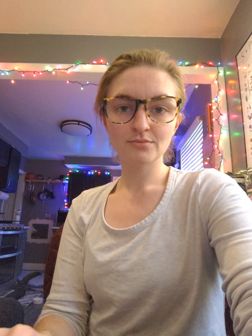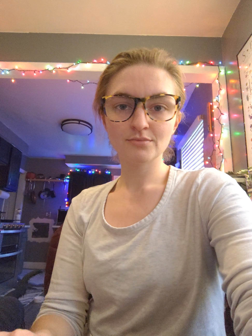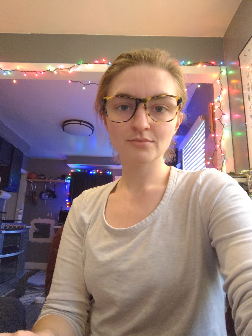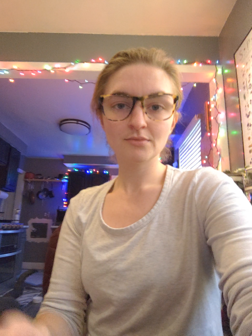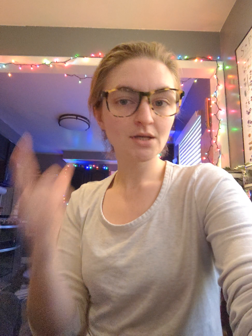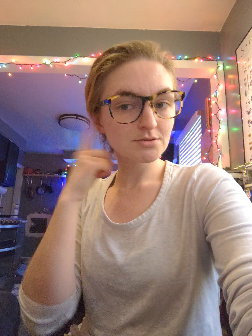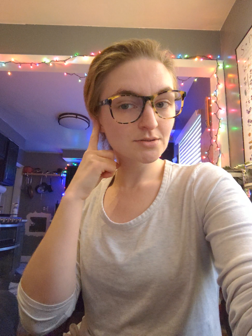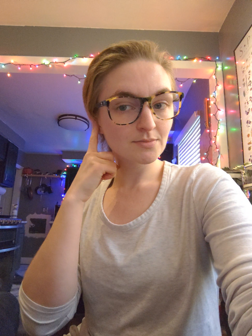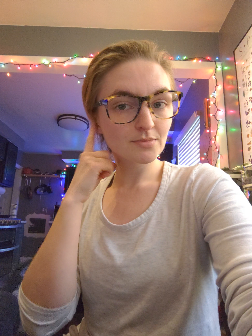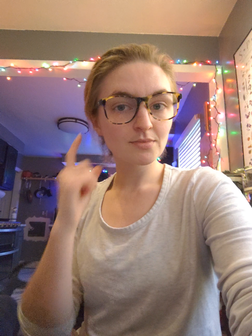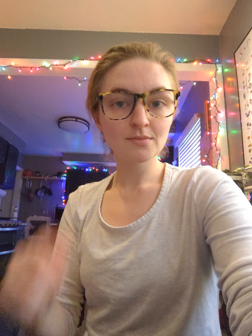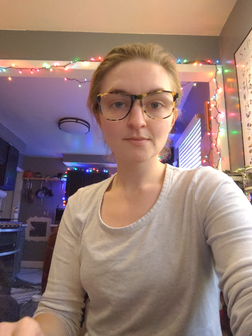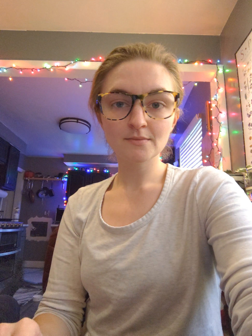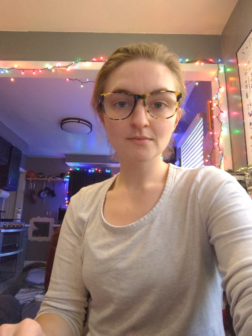ear